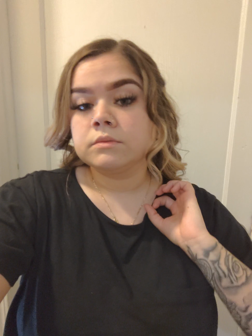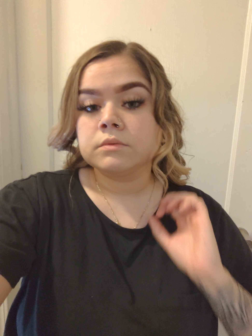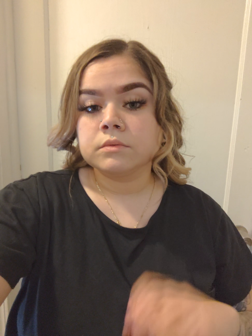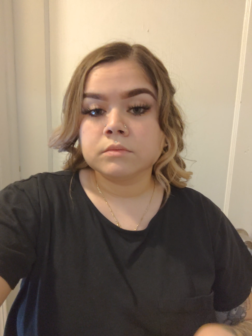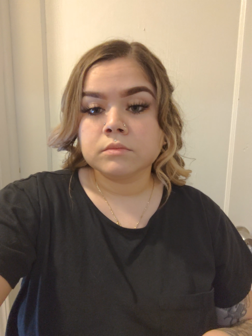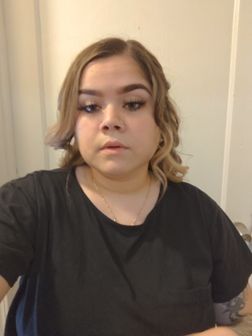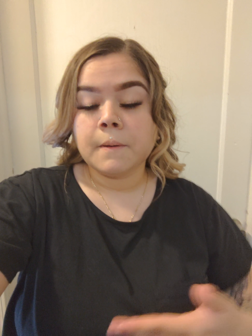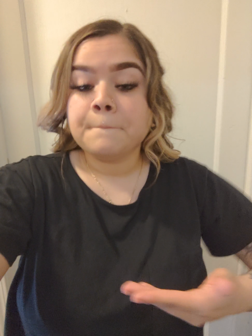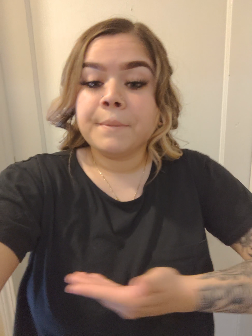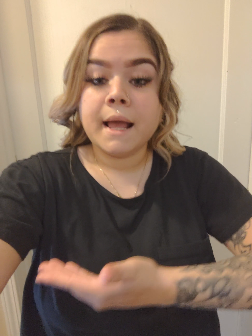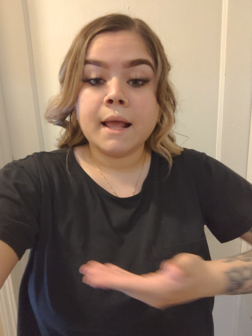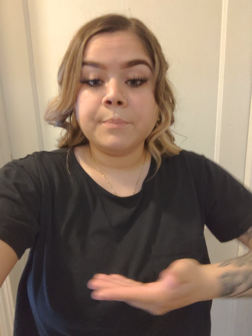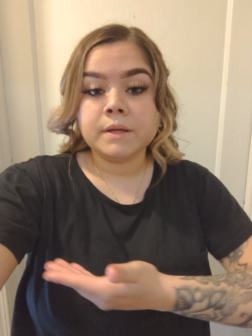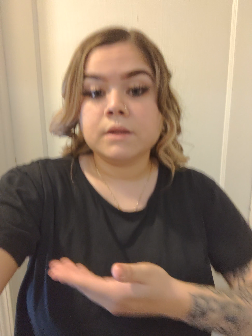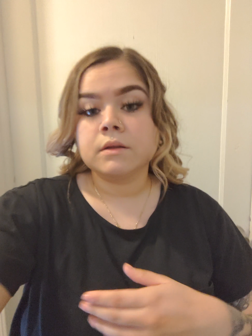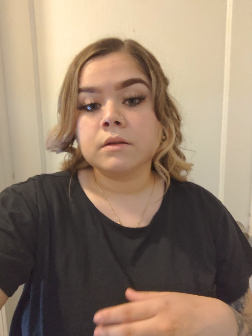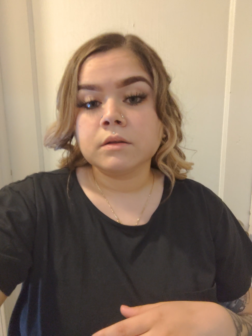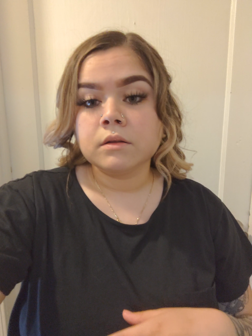baby